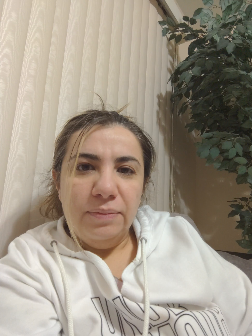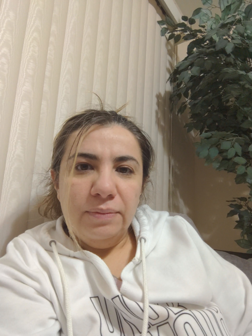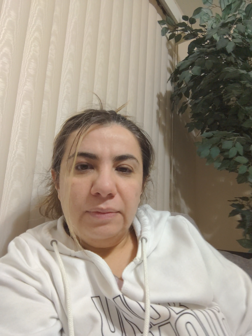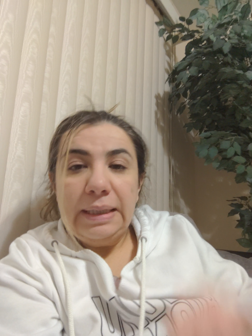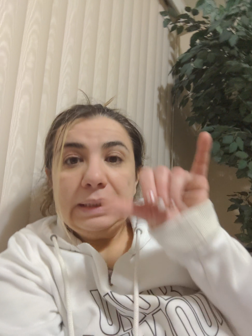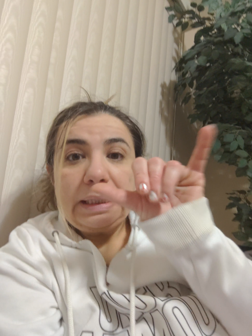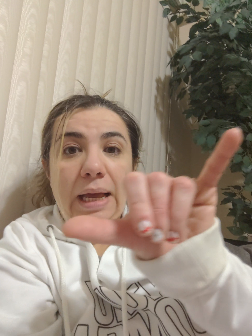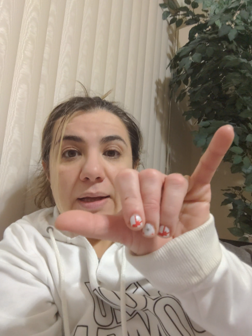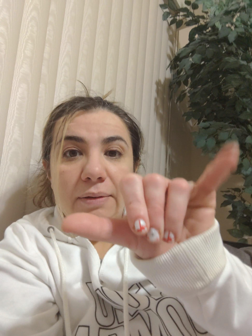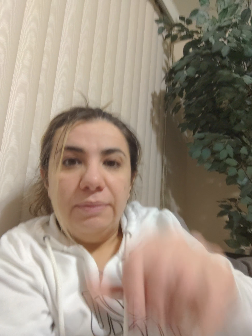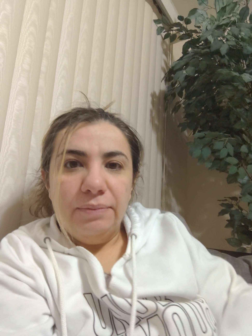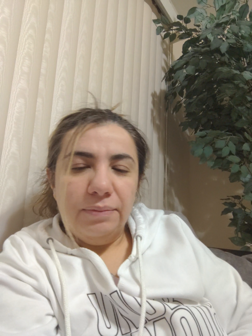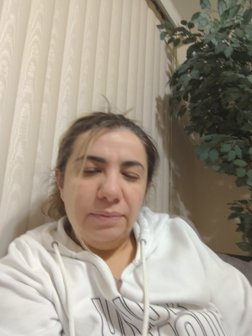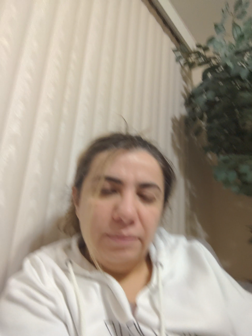stay